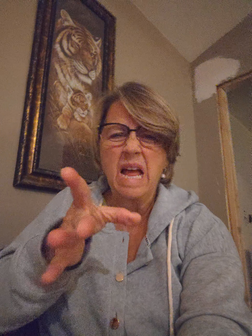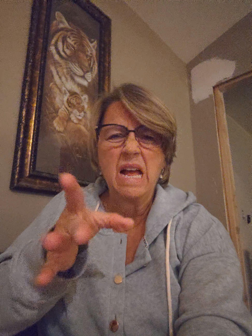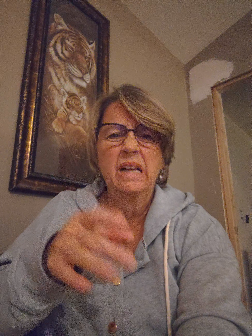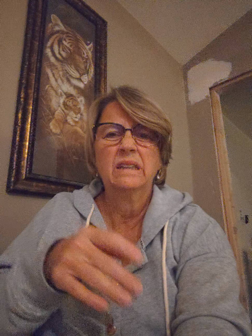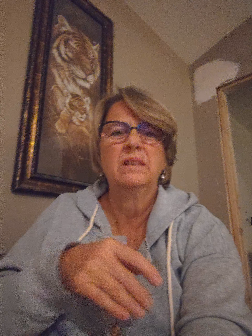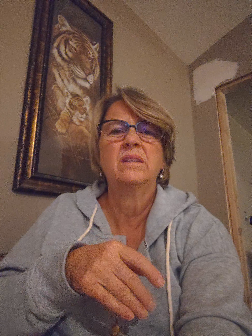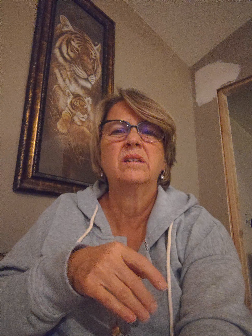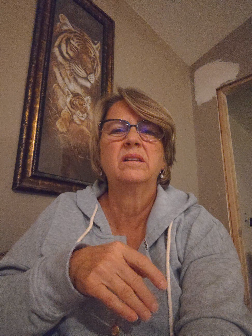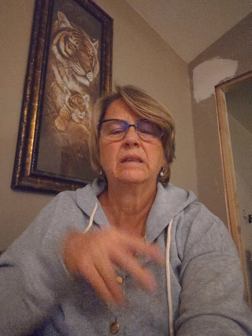hate